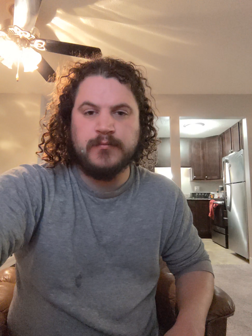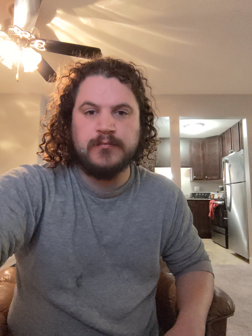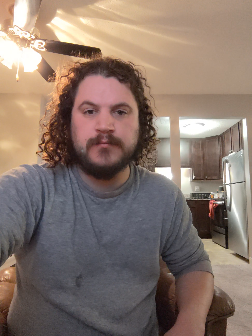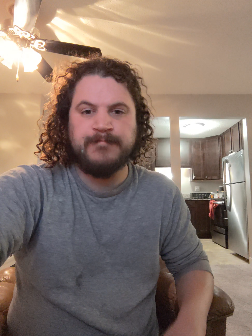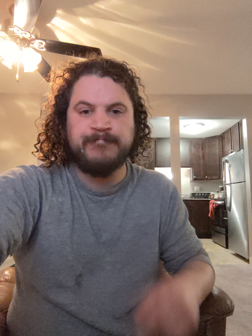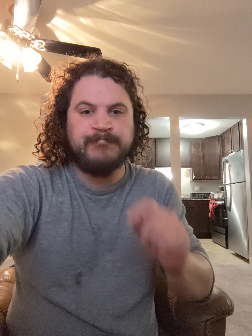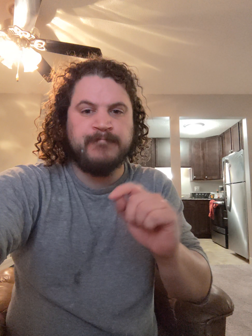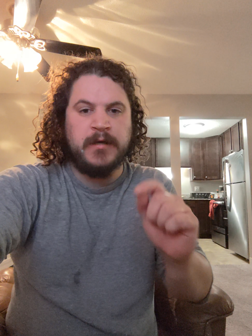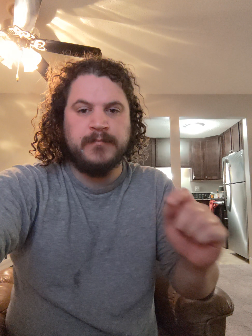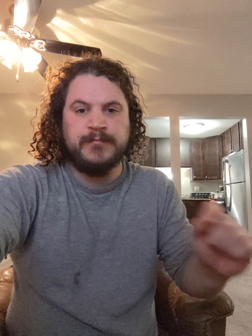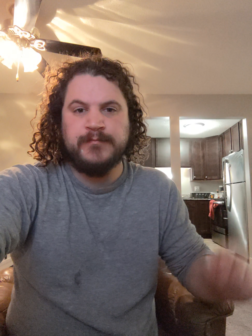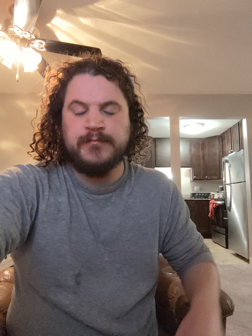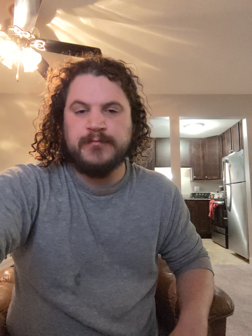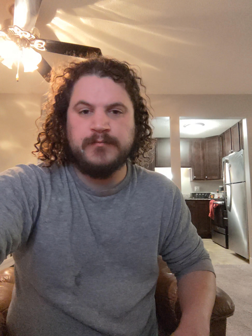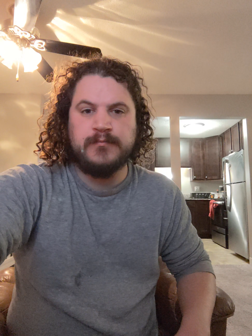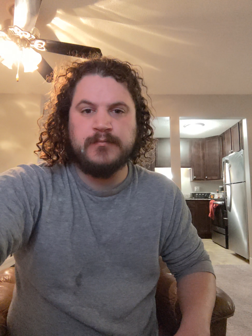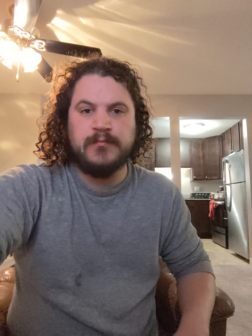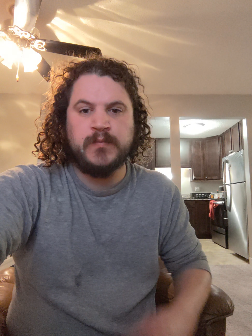pen